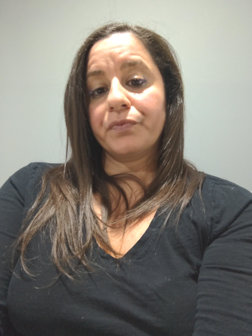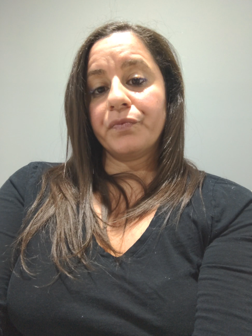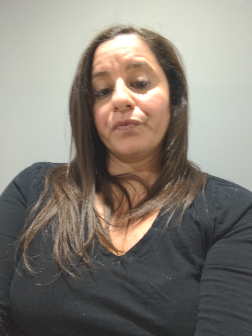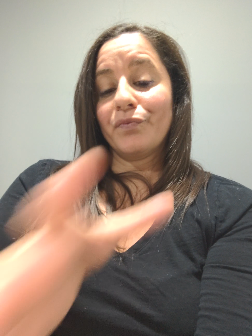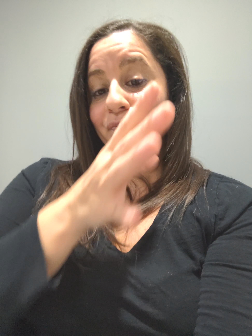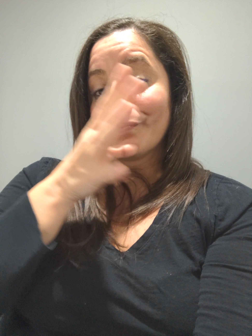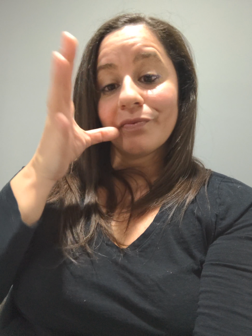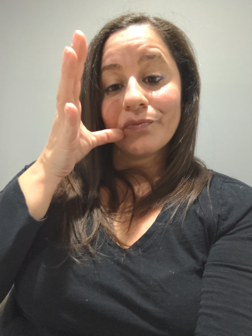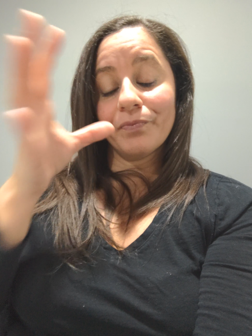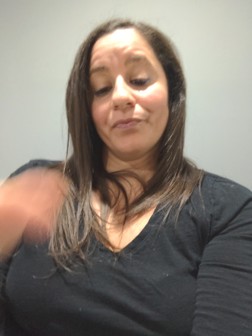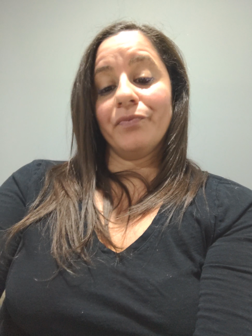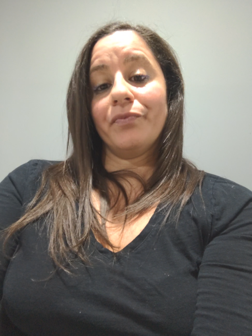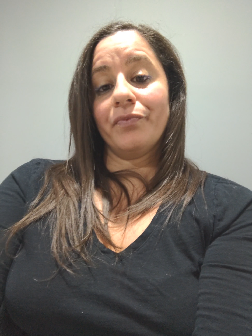farm